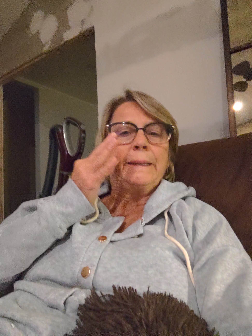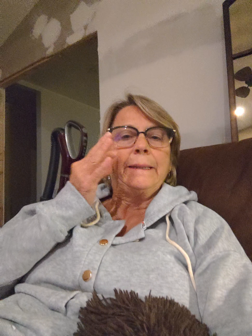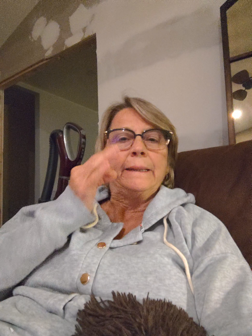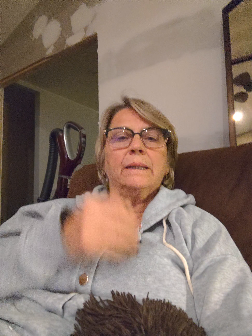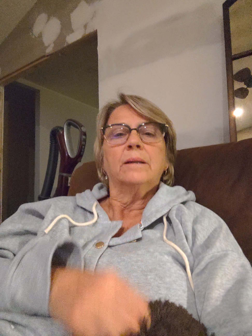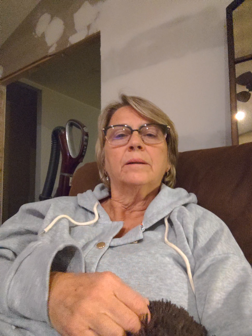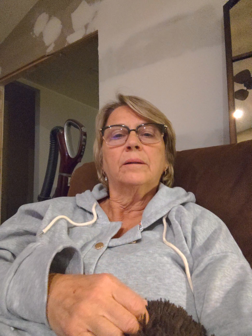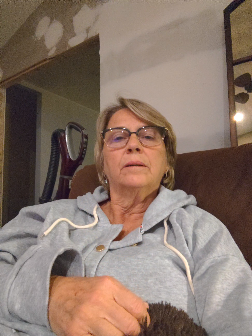kitty